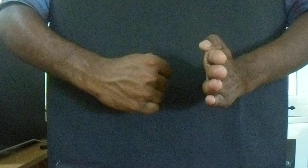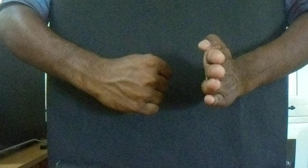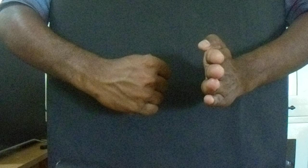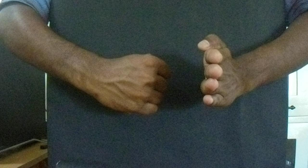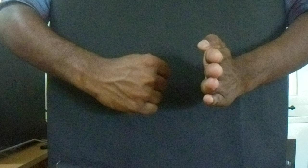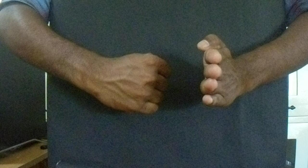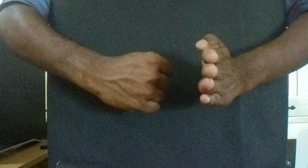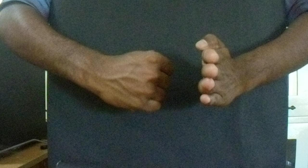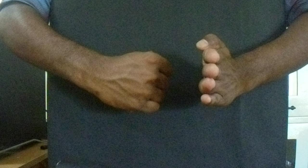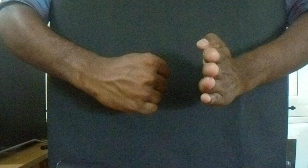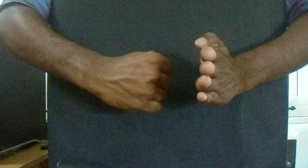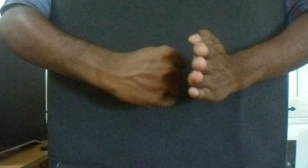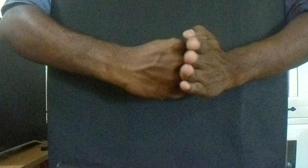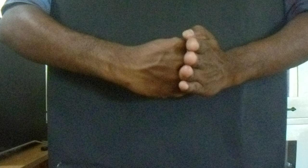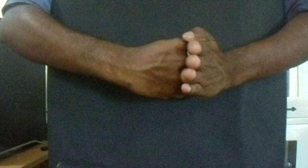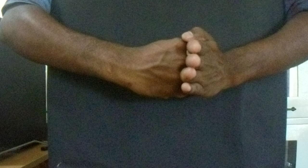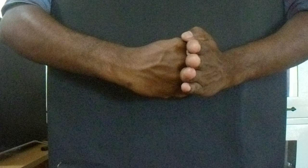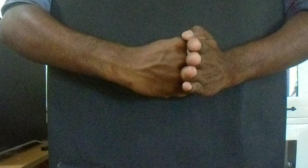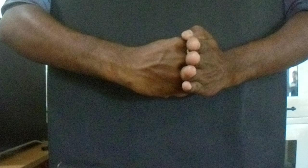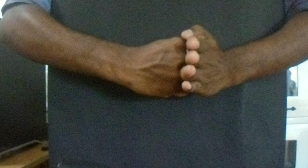accident